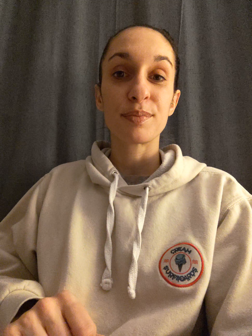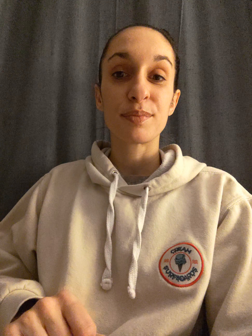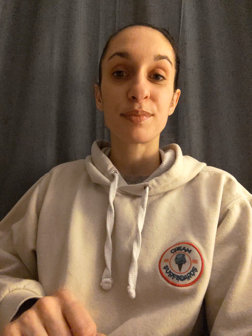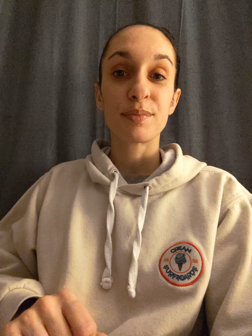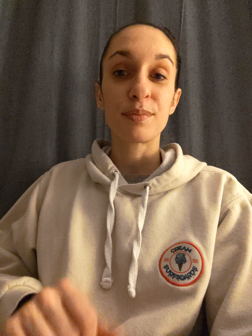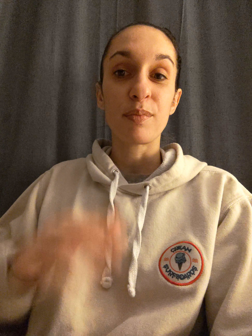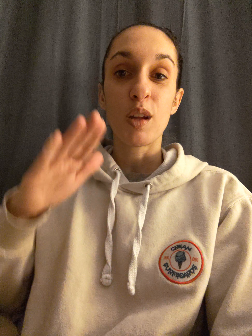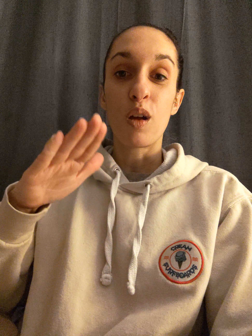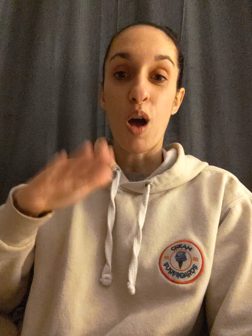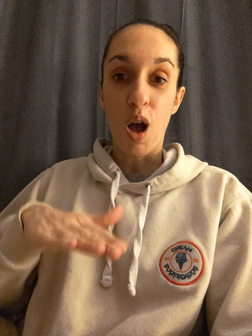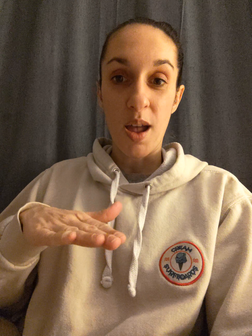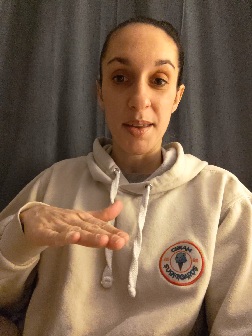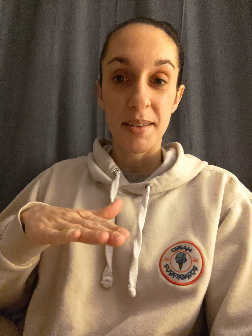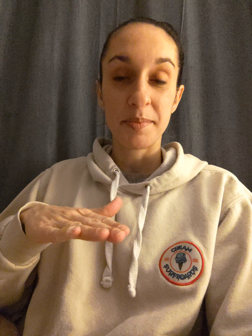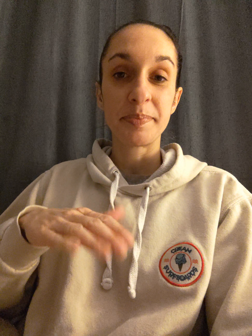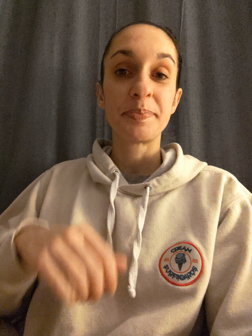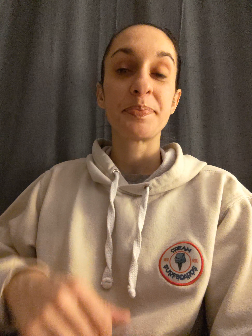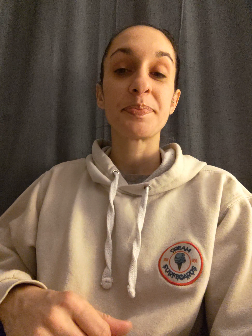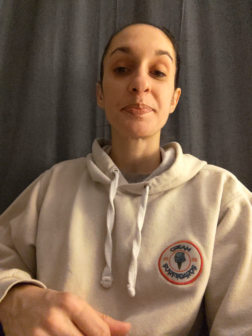on